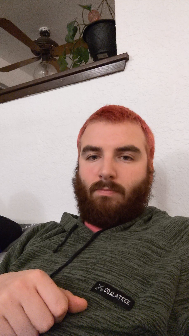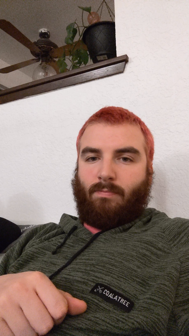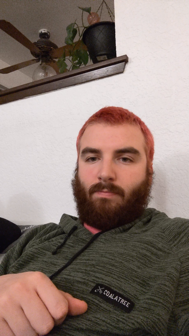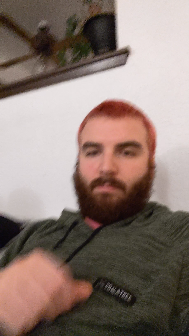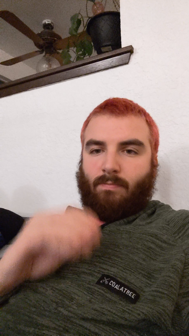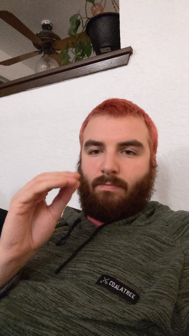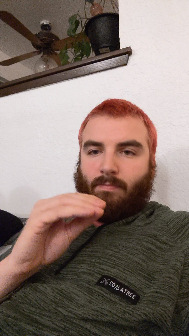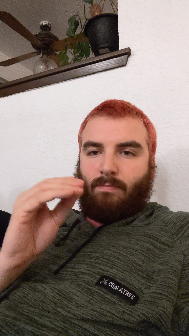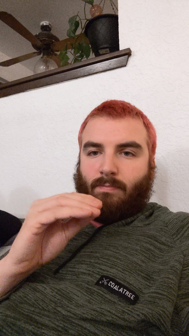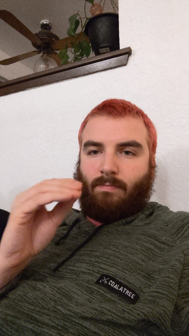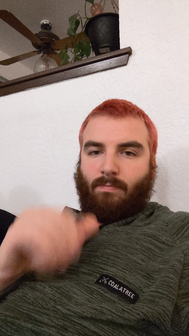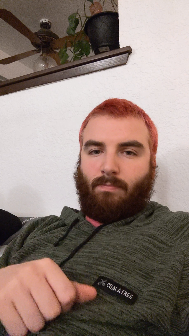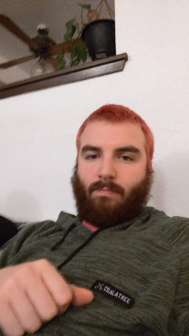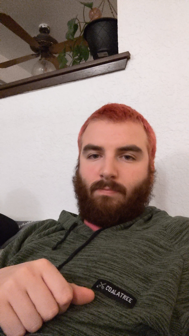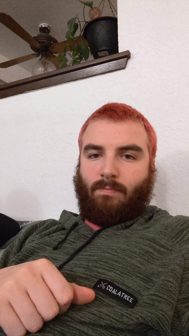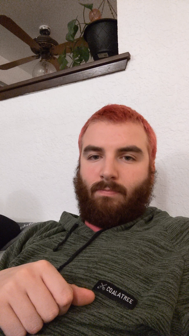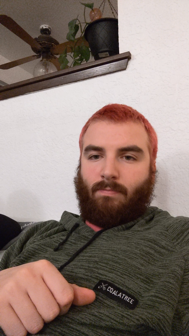more